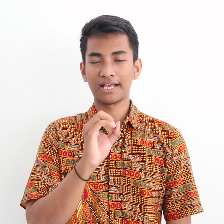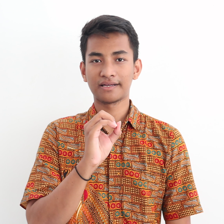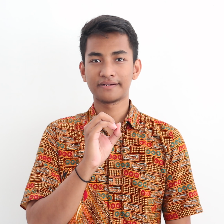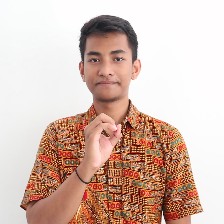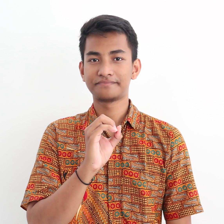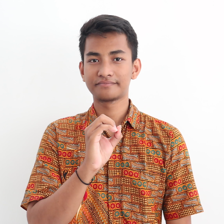O